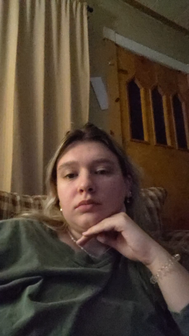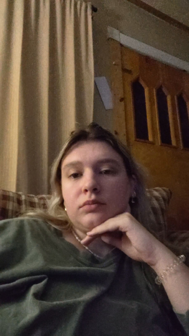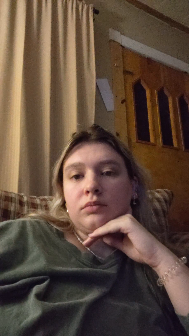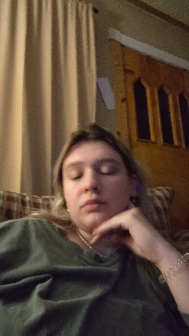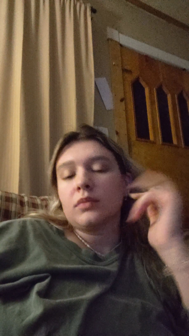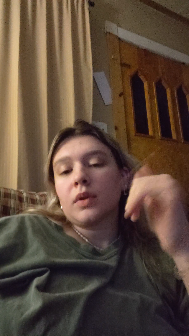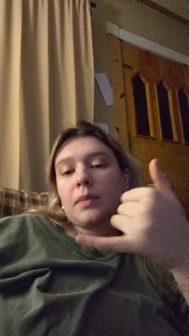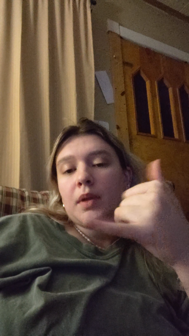party